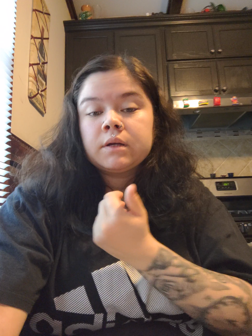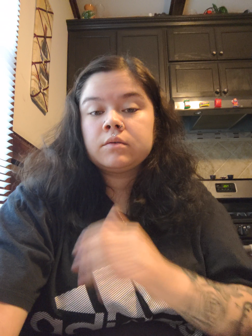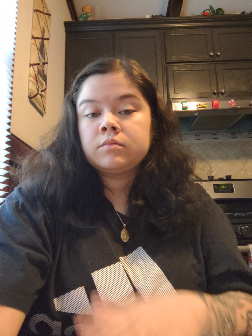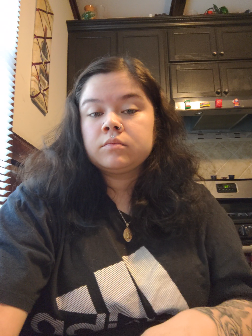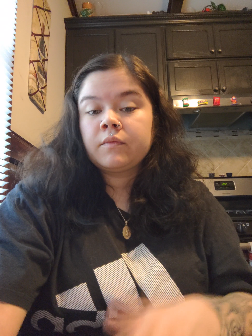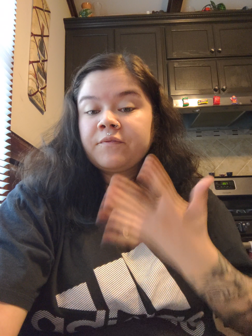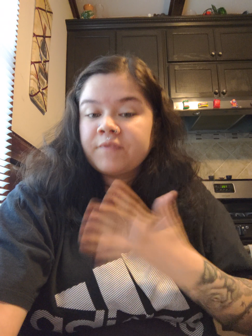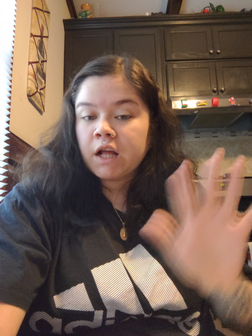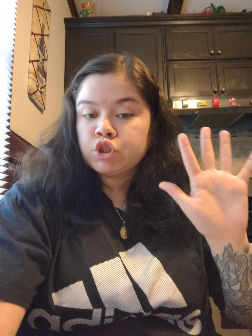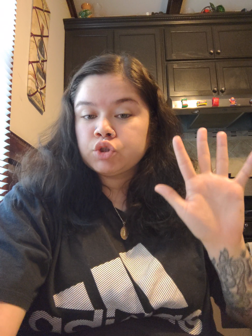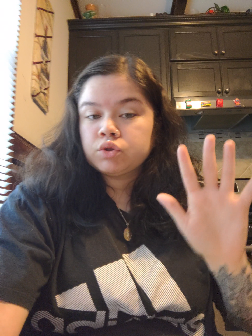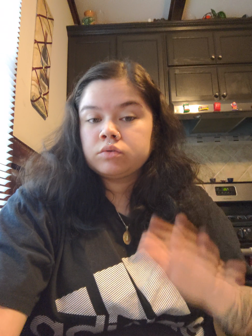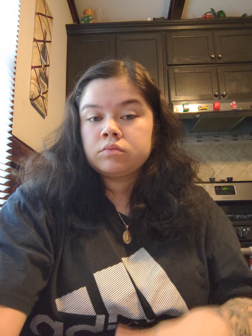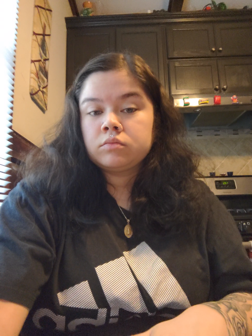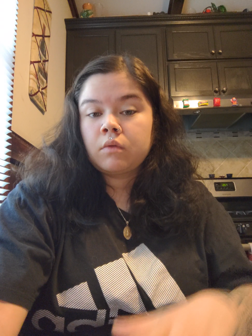finish